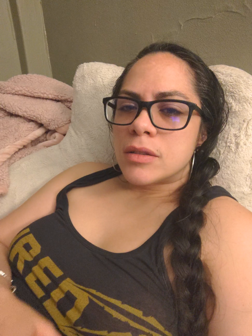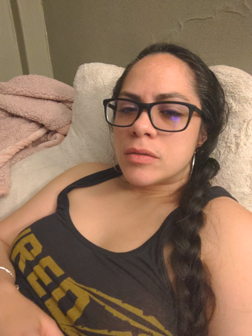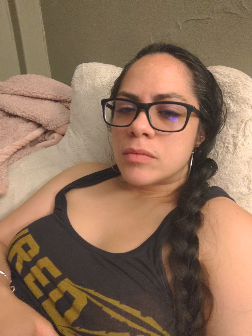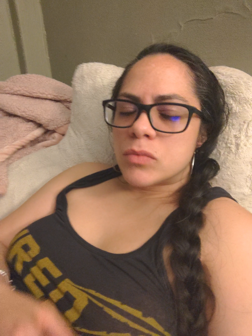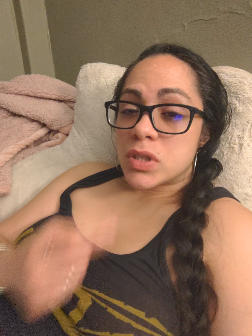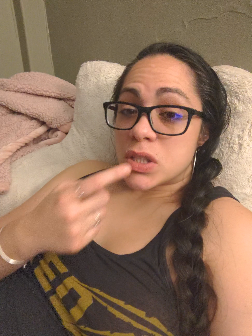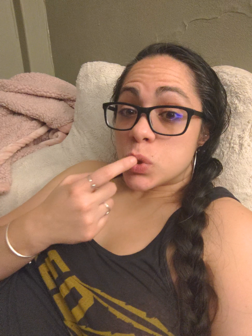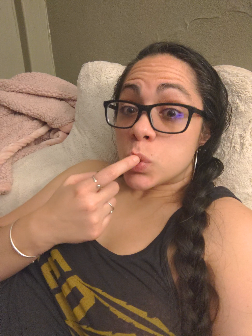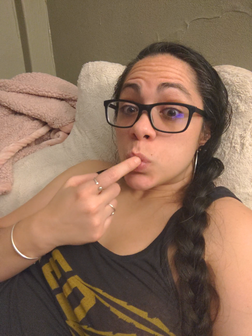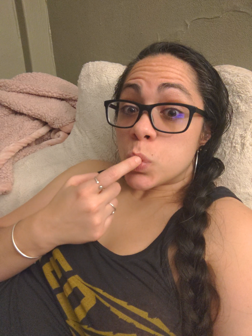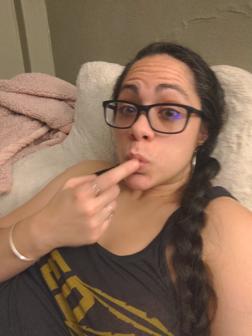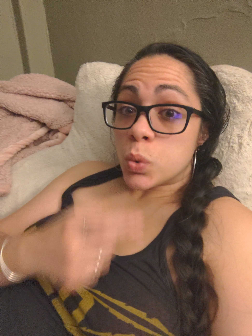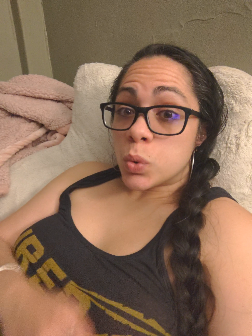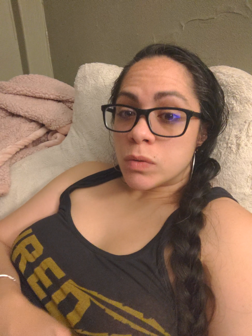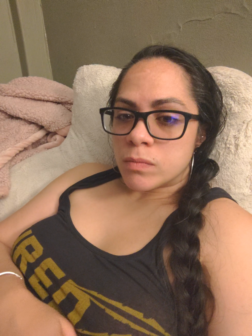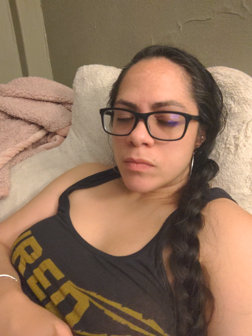tooth